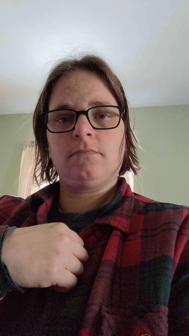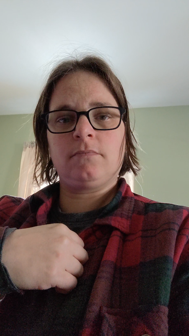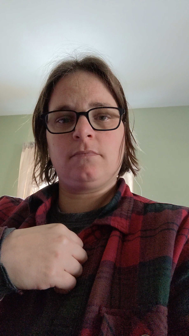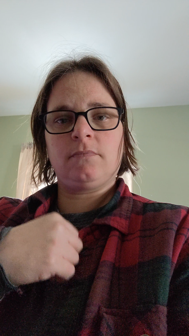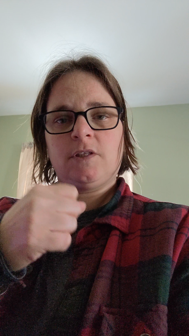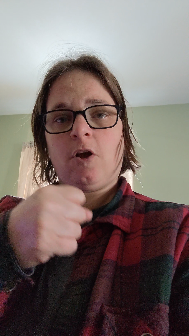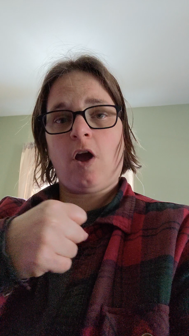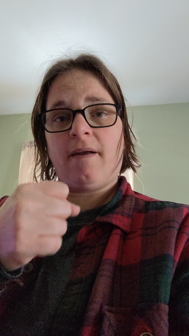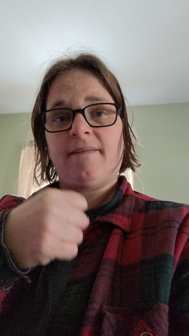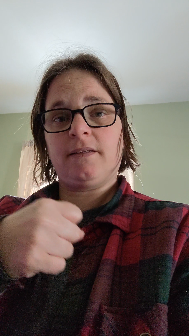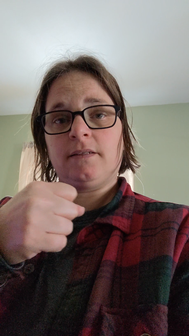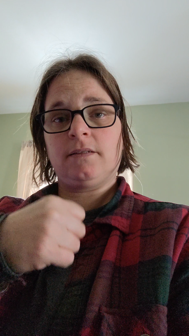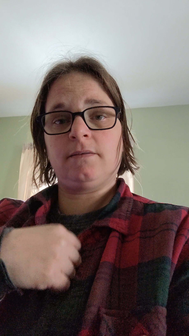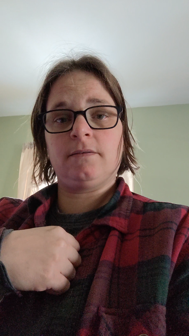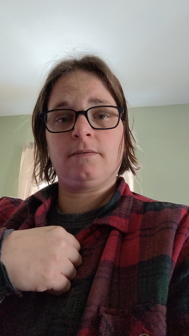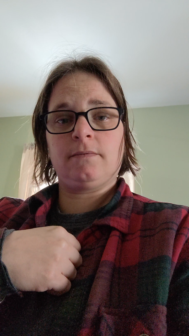coffee